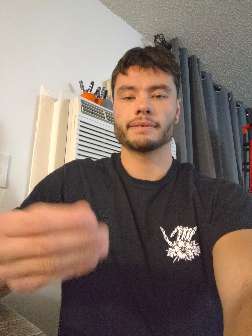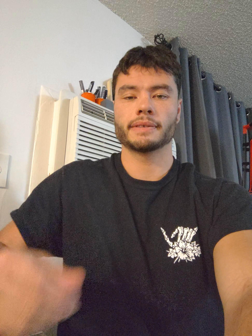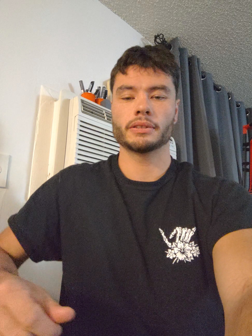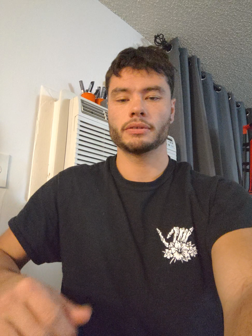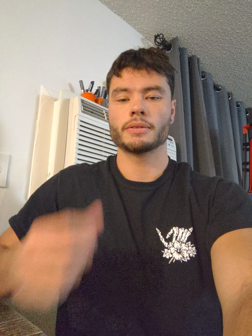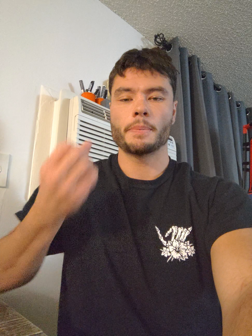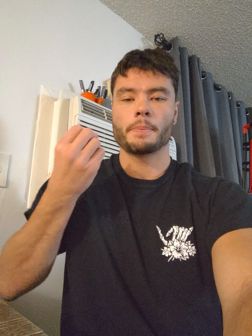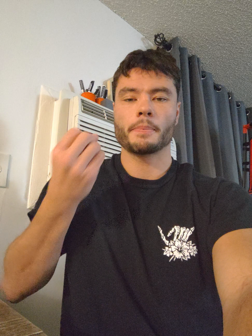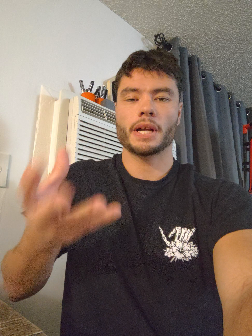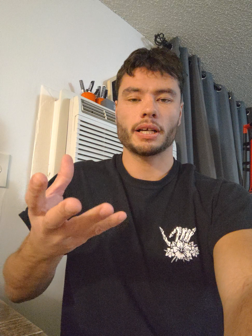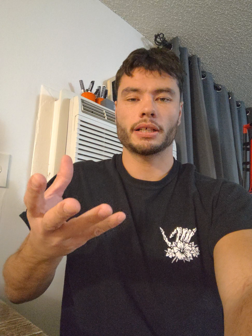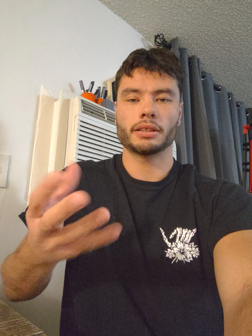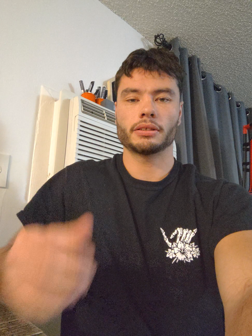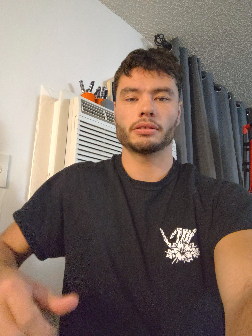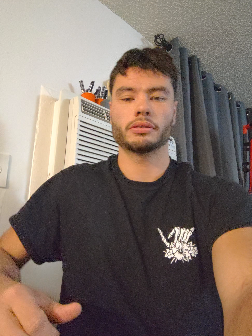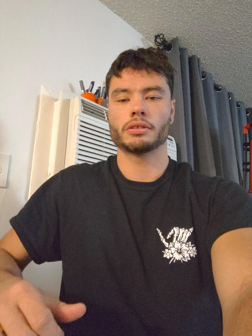many